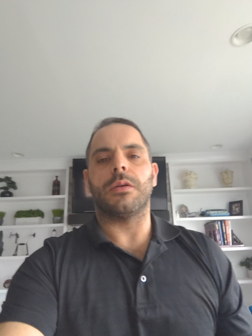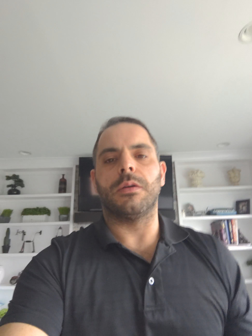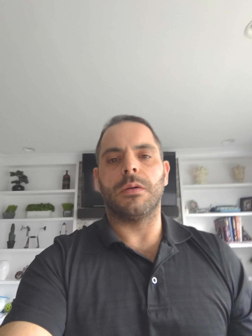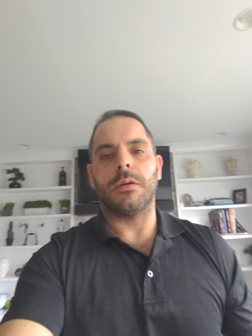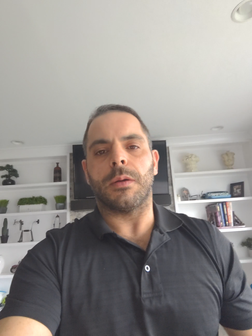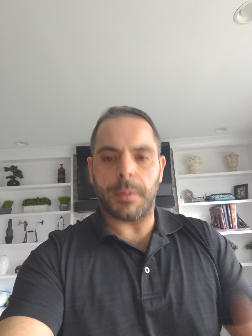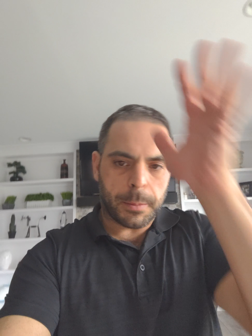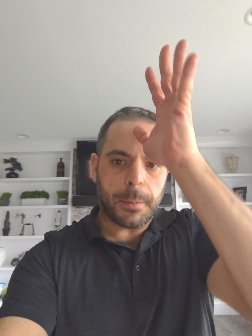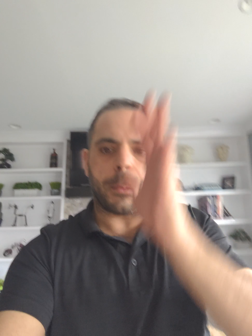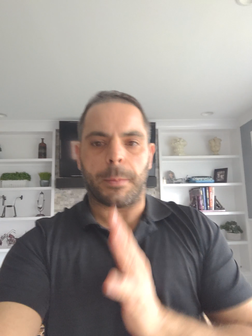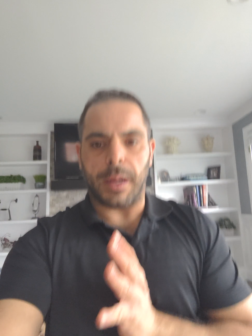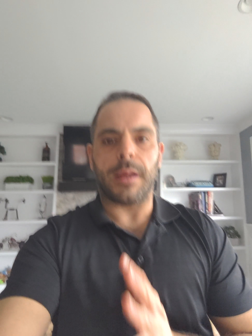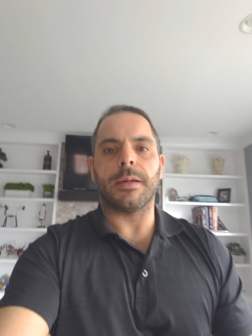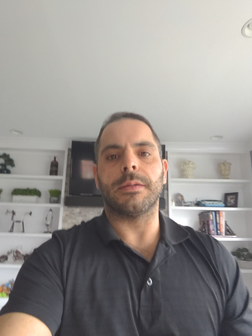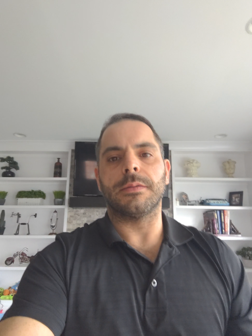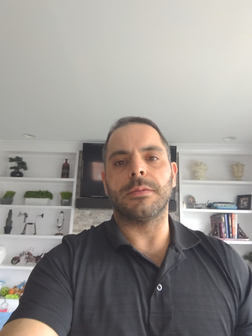man